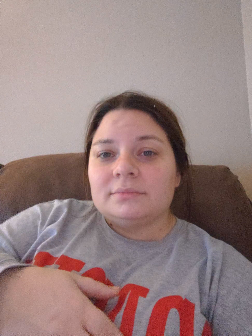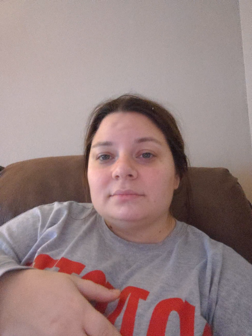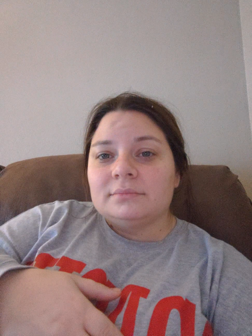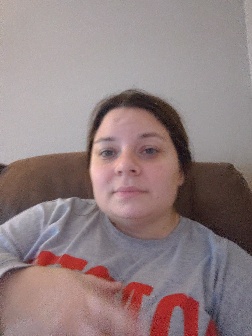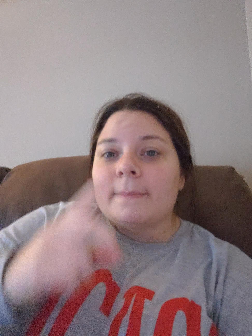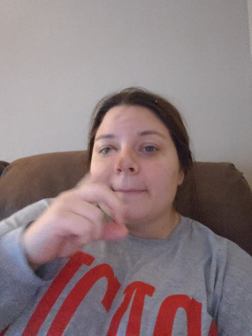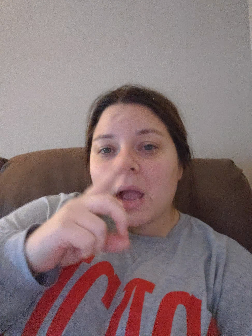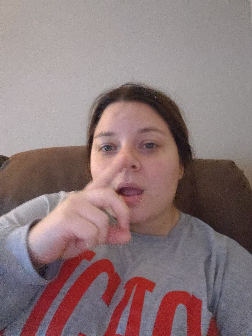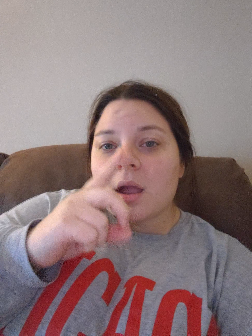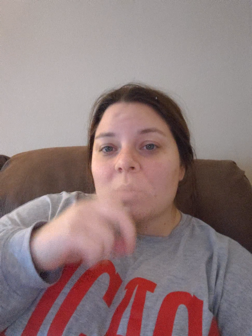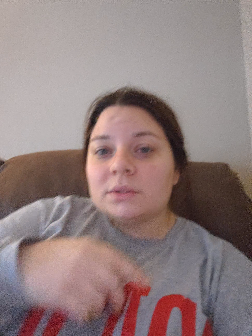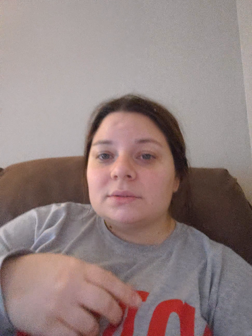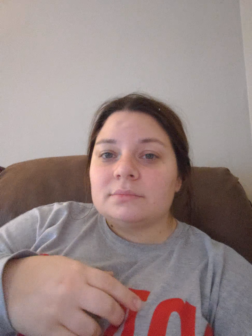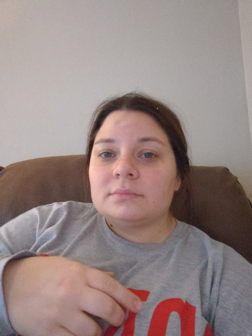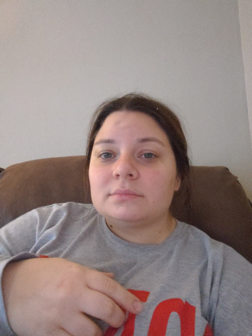mouse